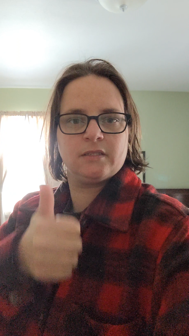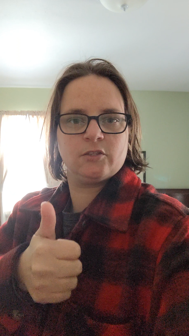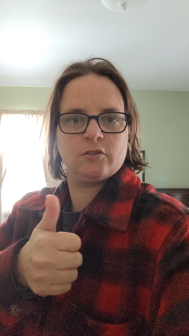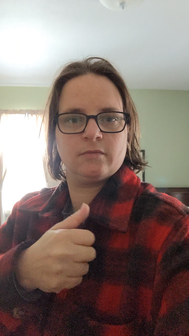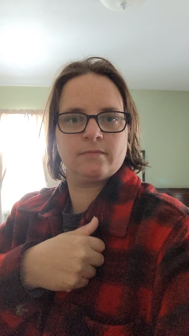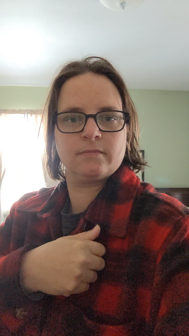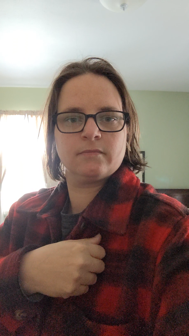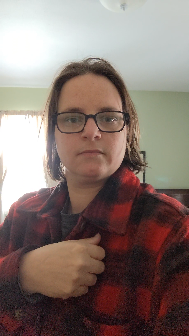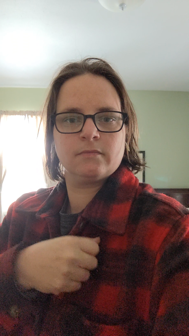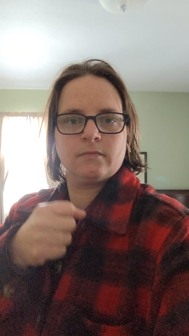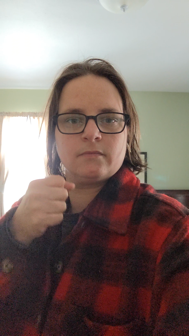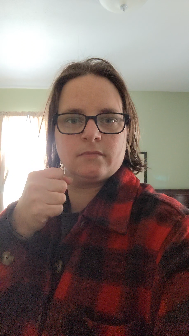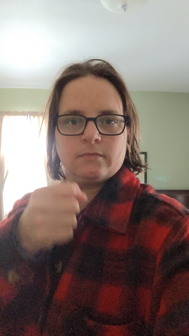hit